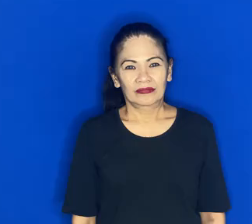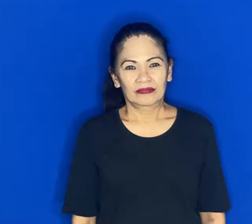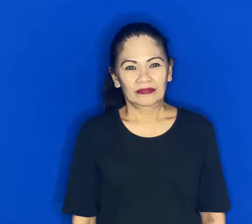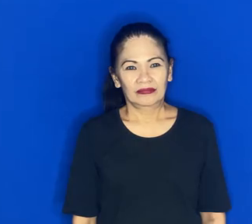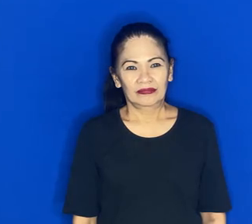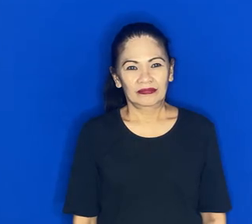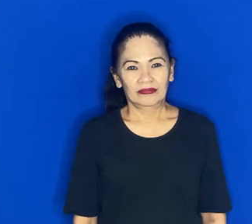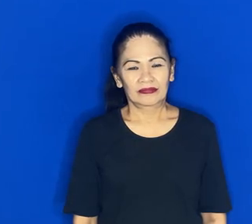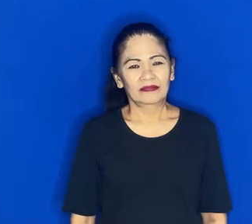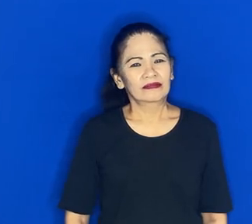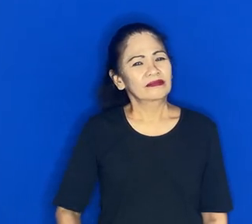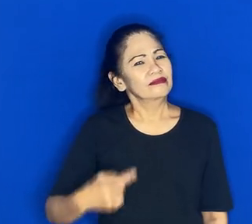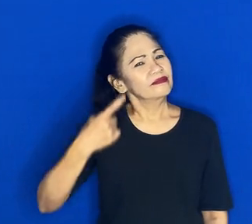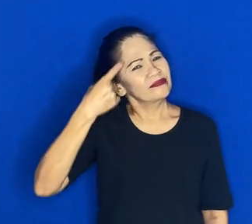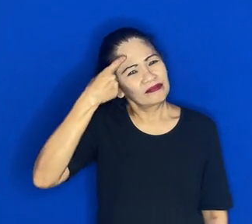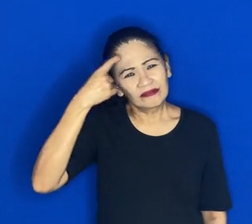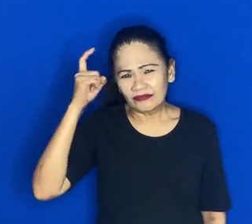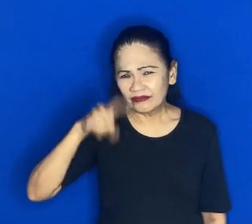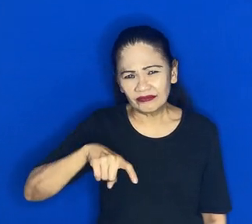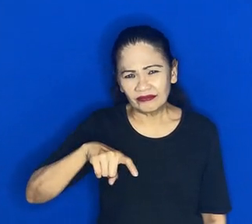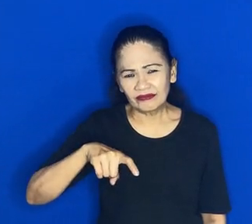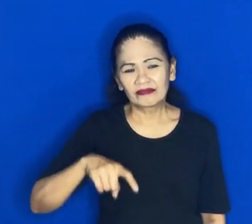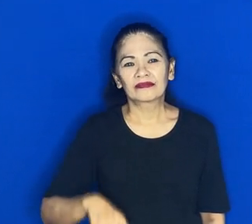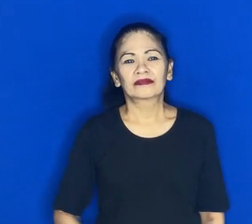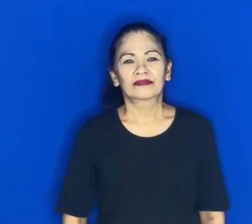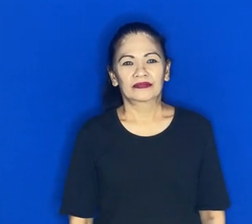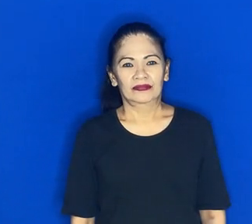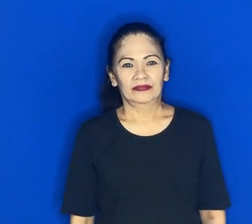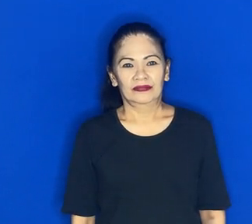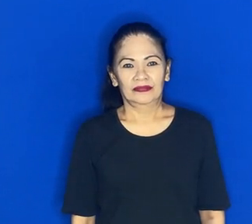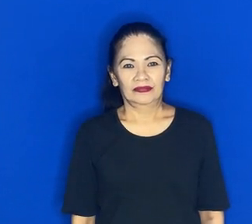don’t understand